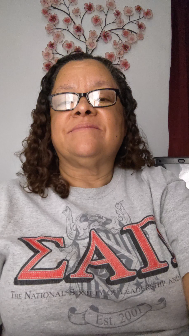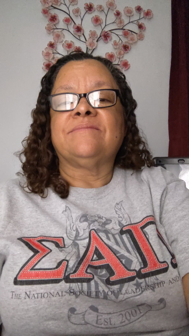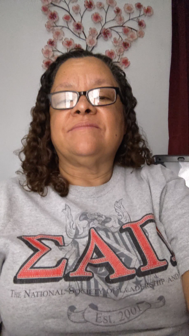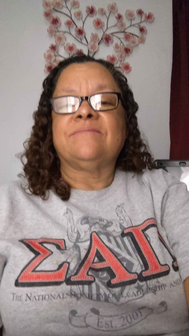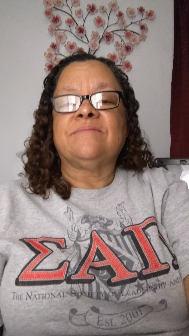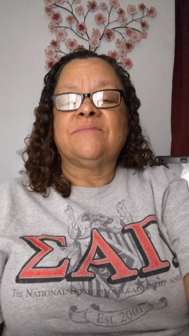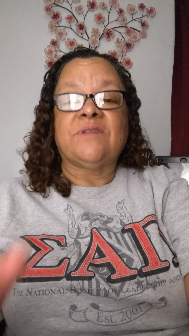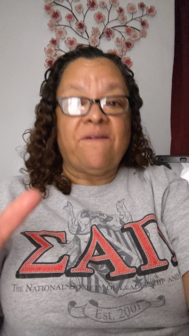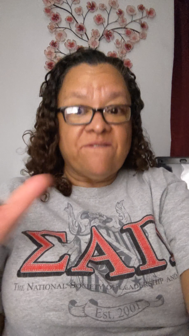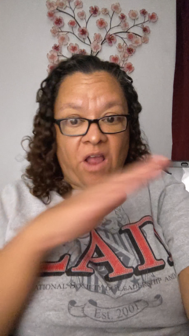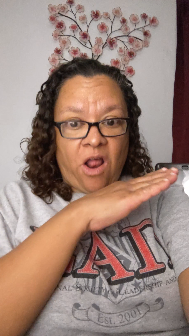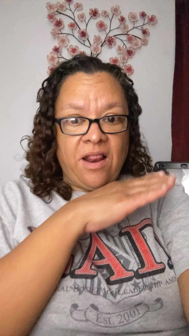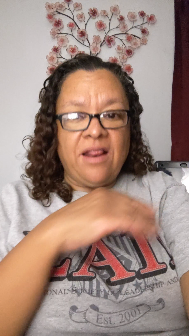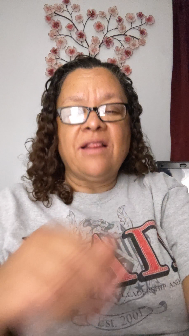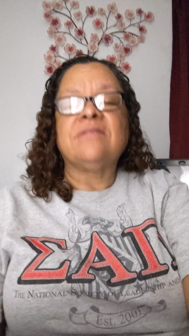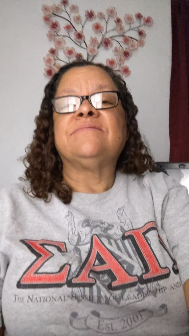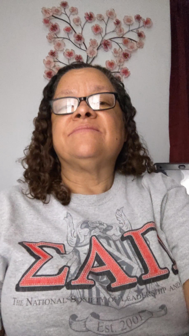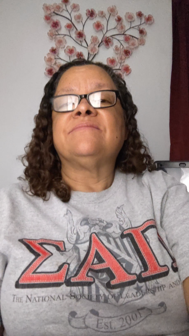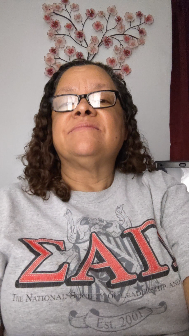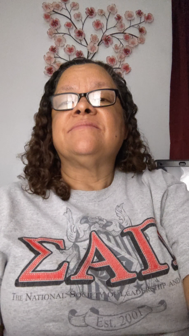full